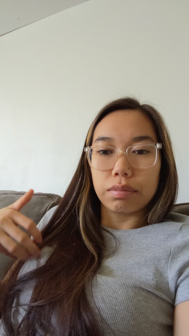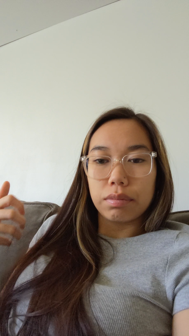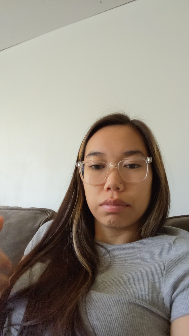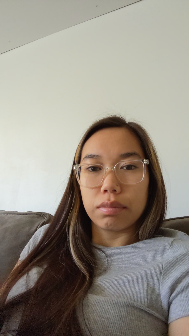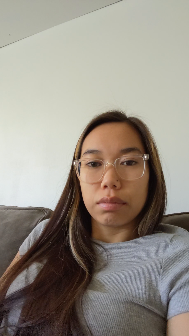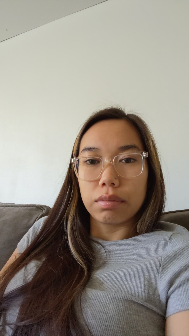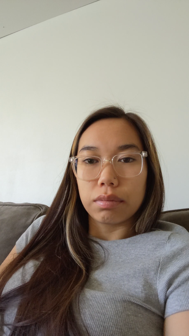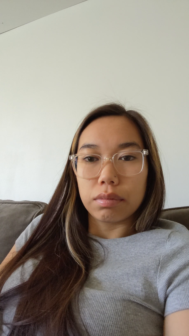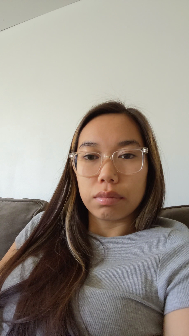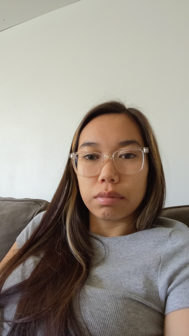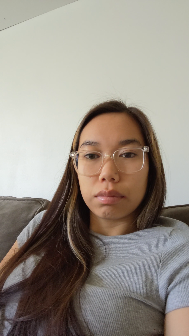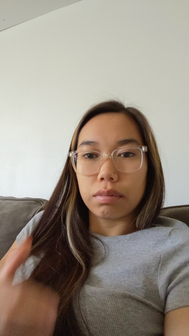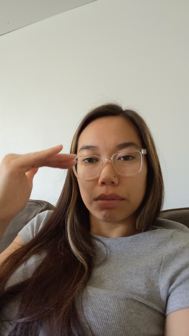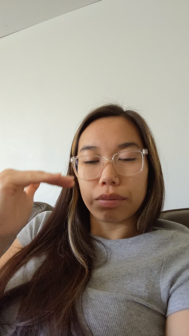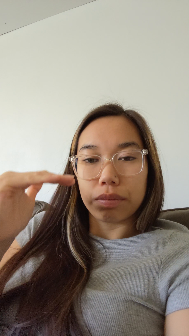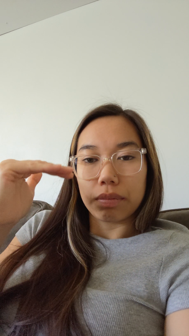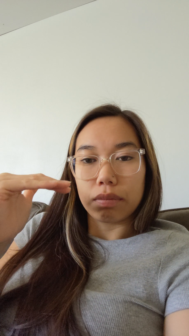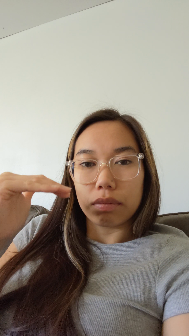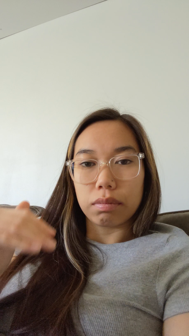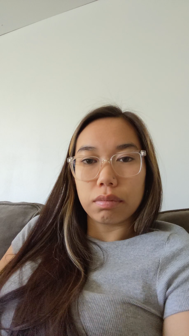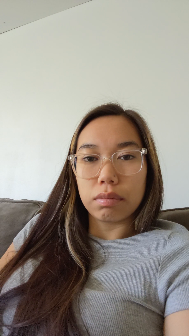little